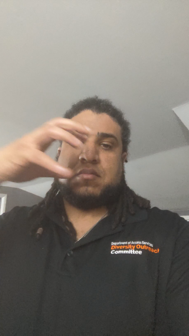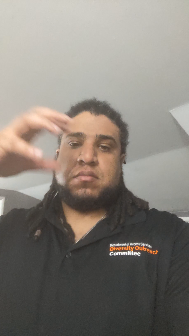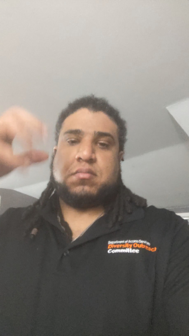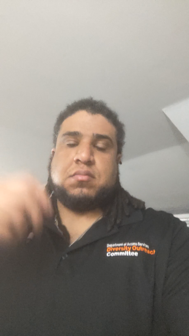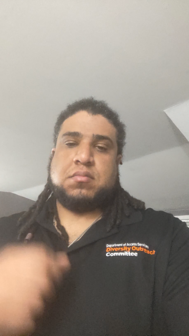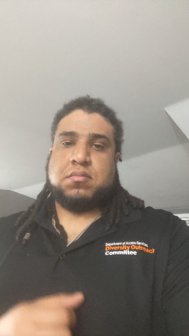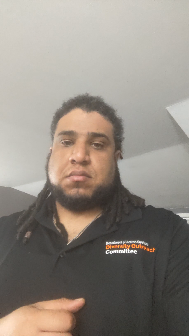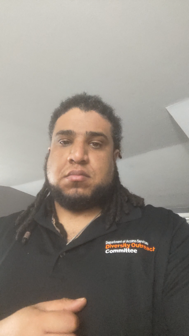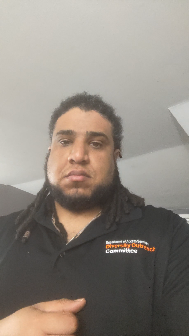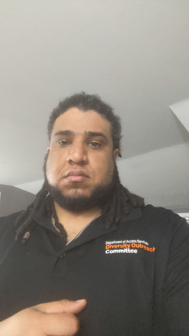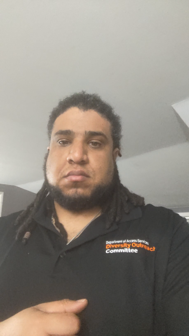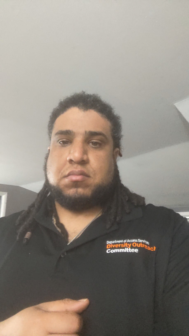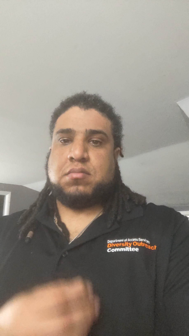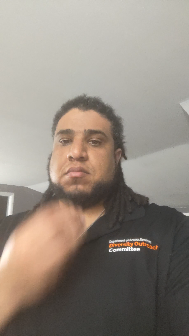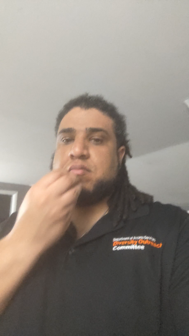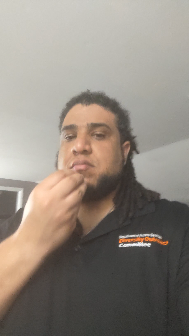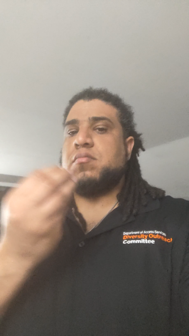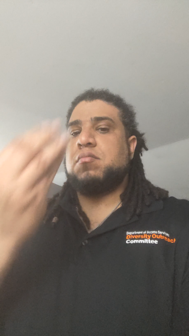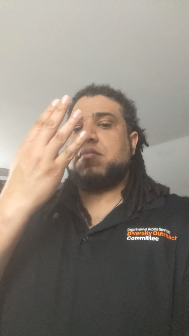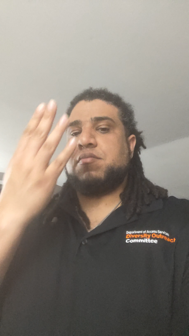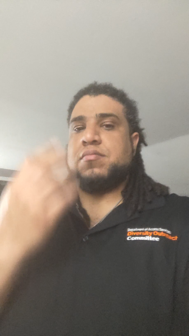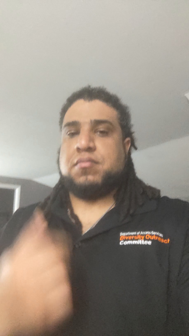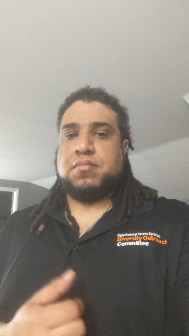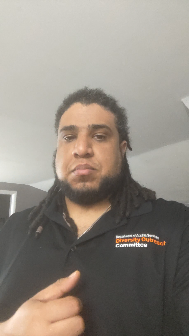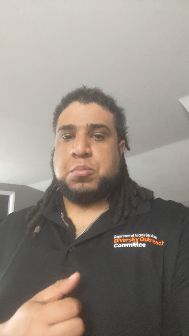breakfast